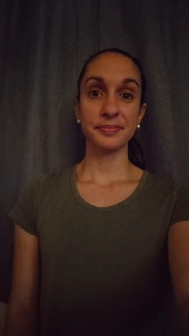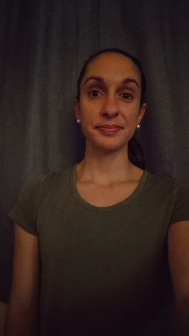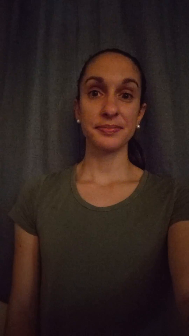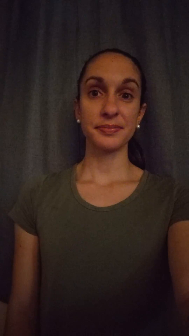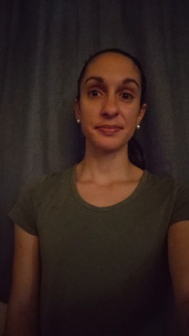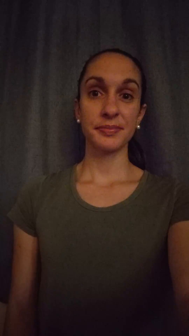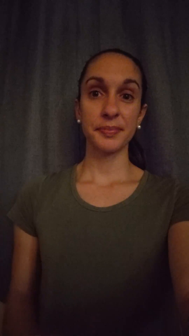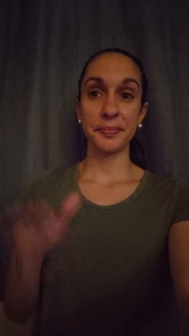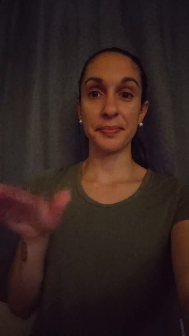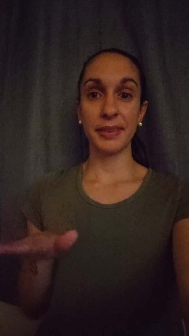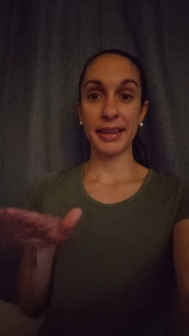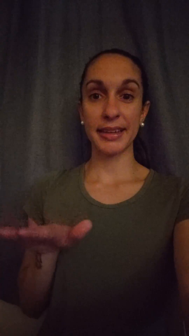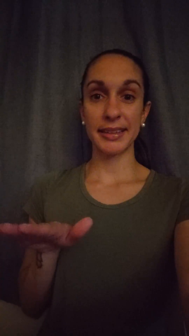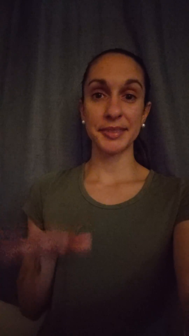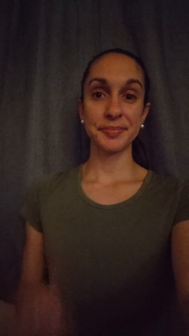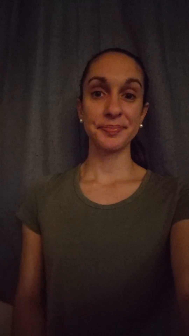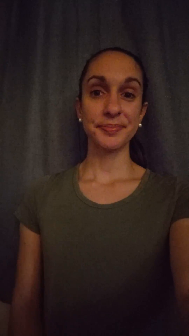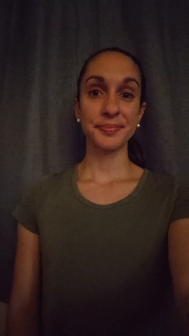penguin